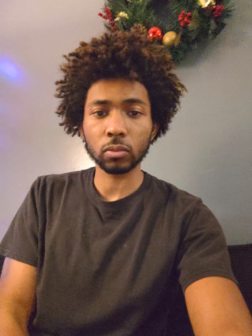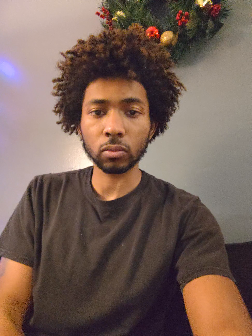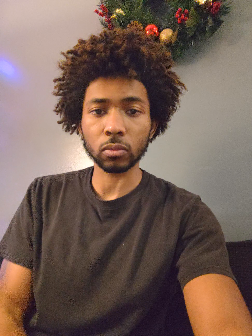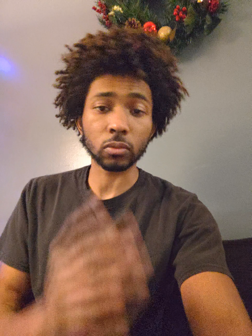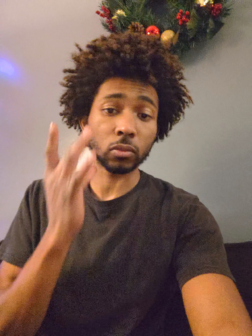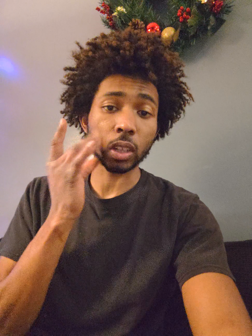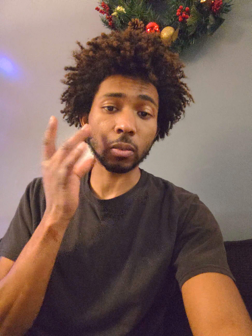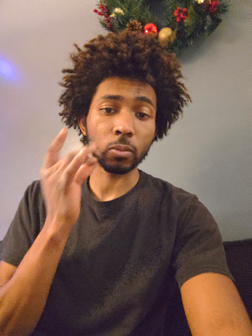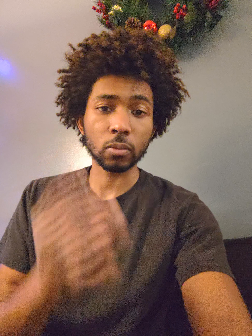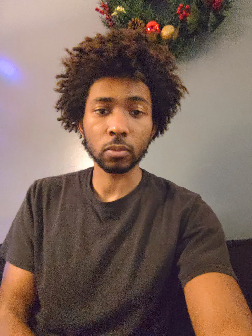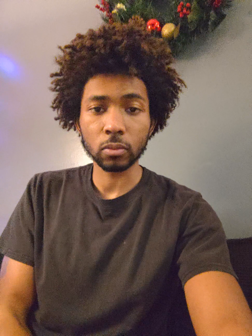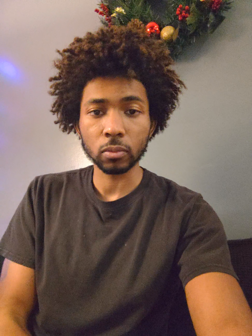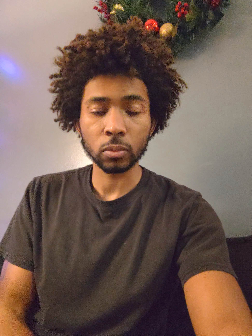kitty